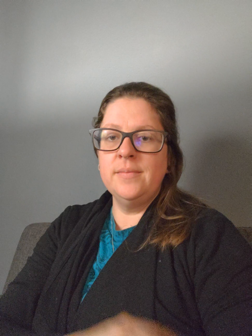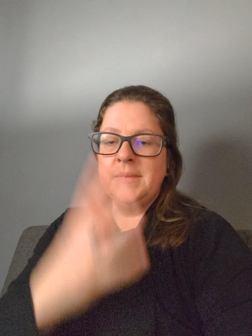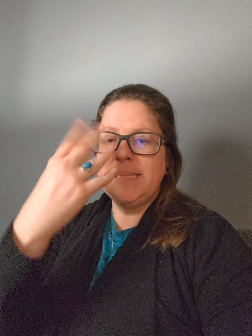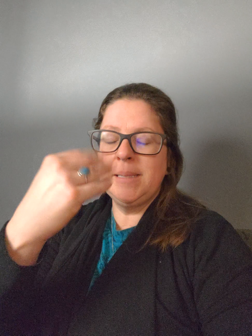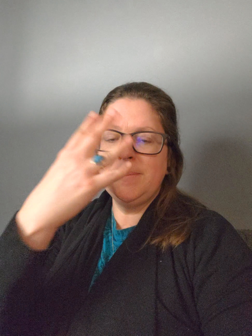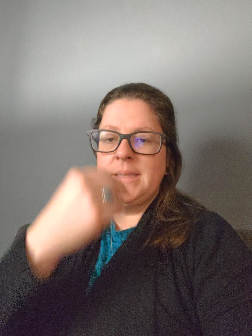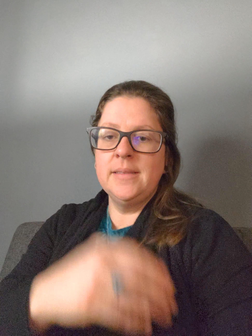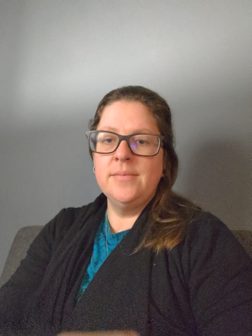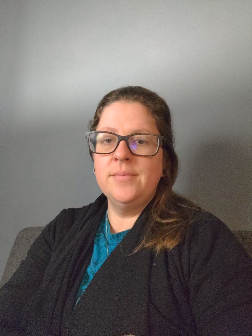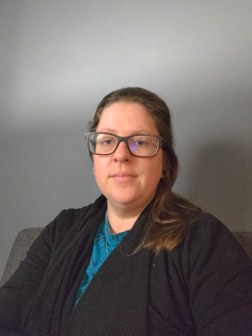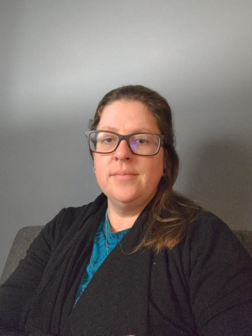sleepy